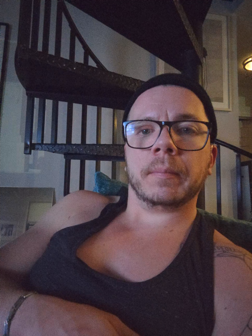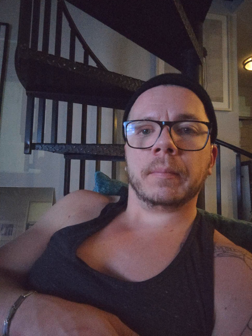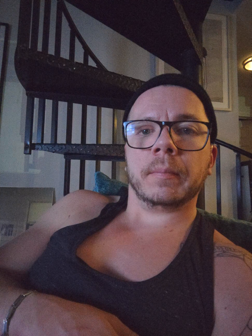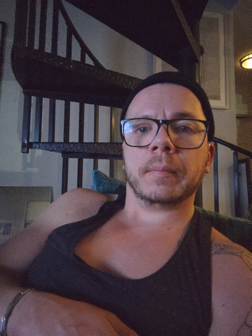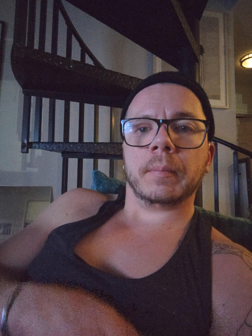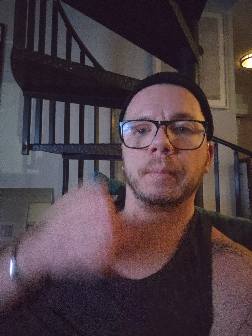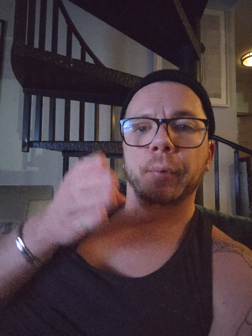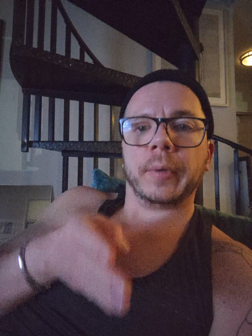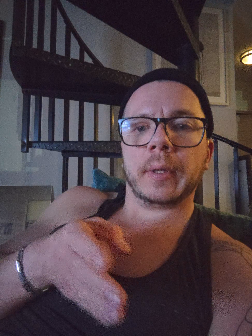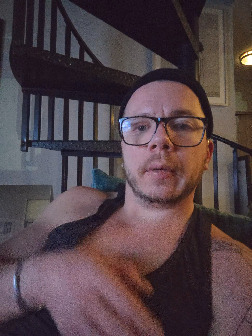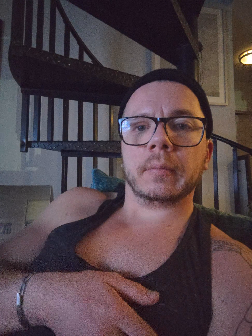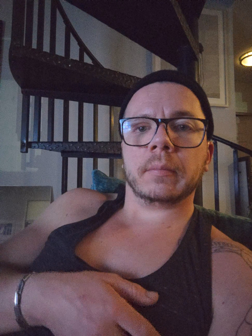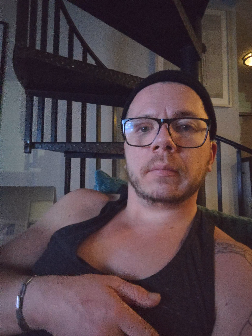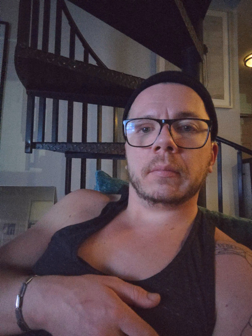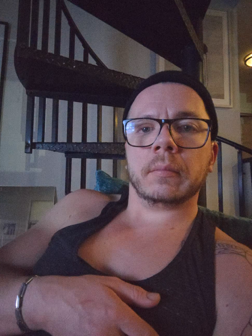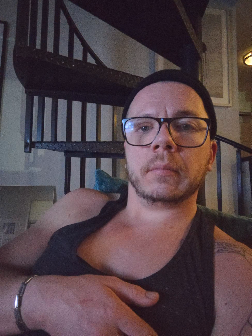person